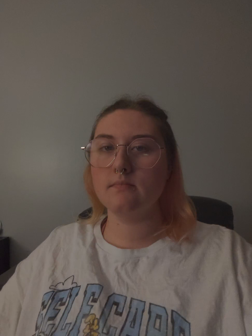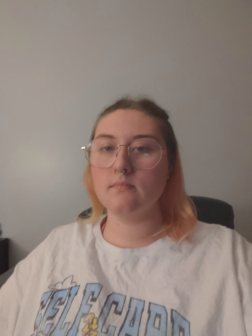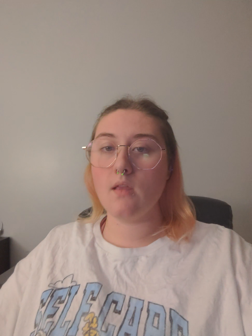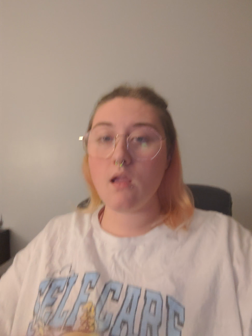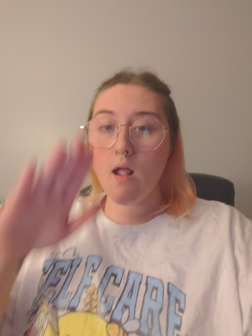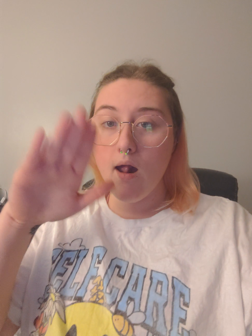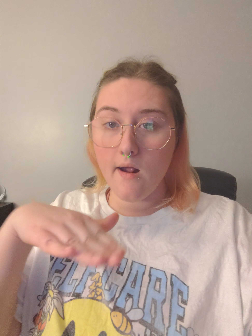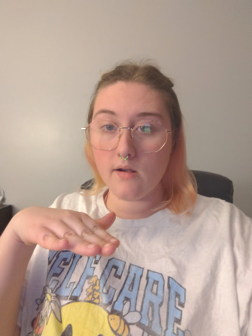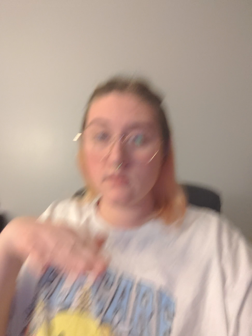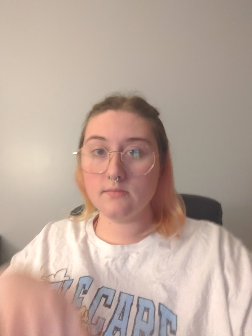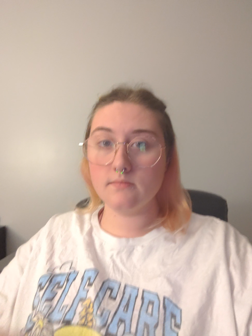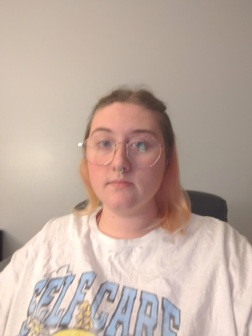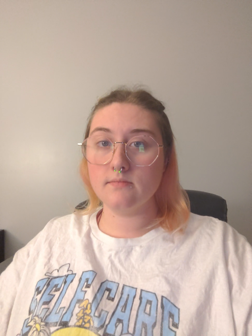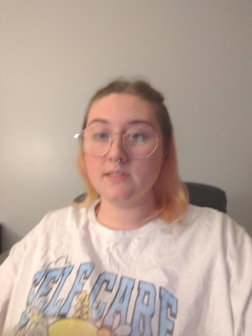on